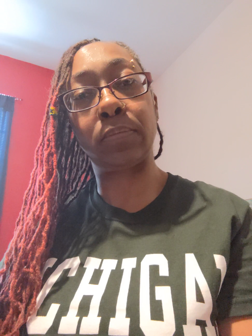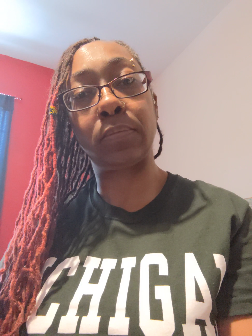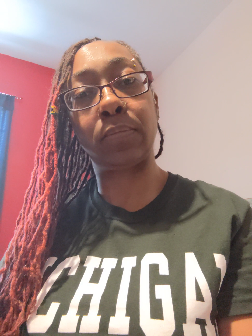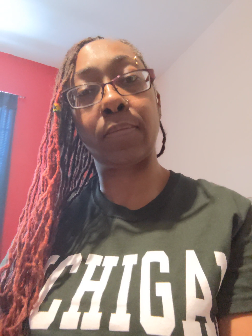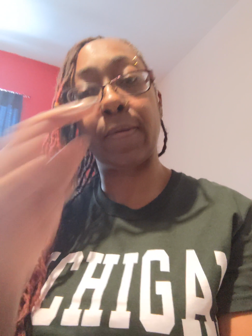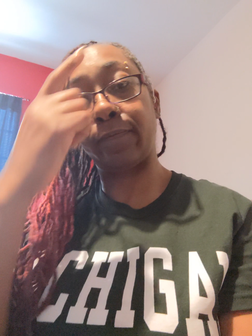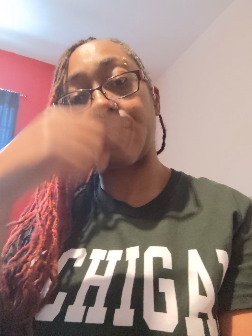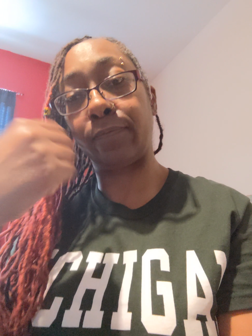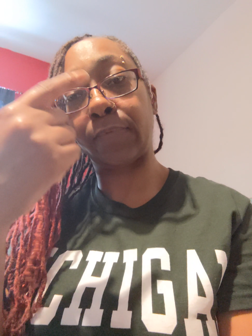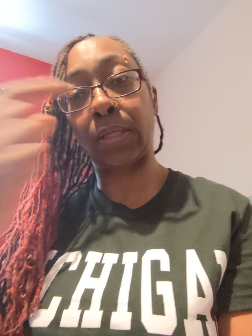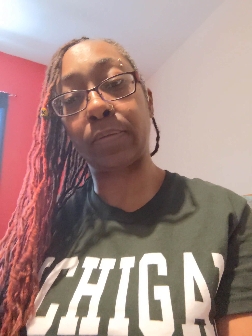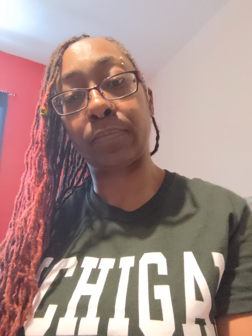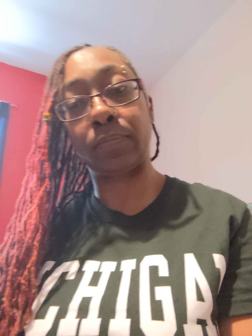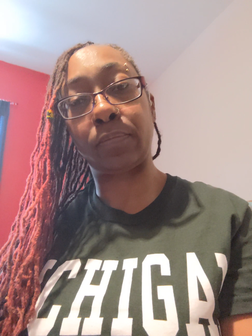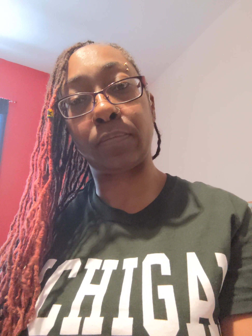face